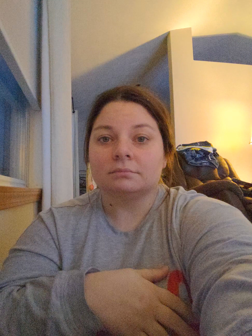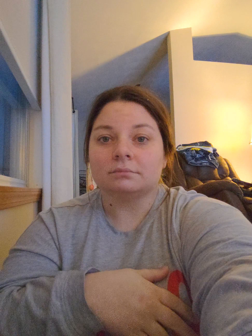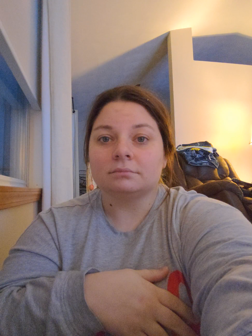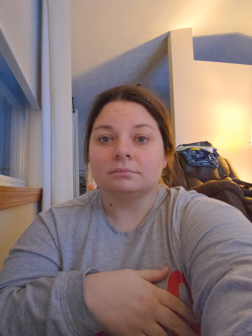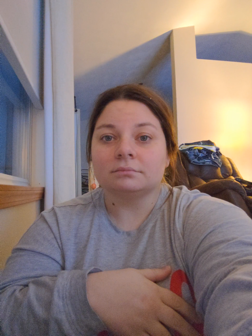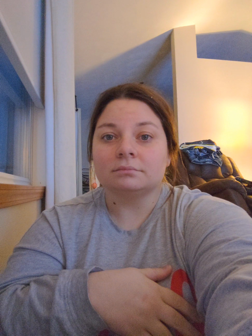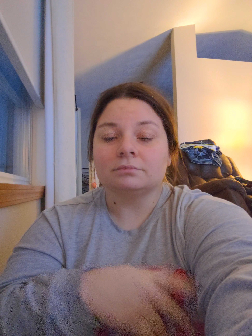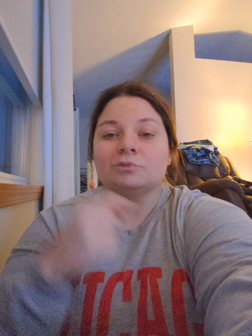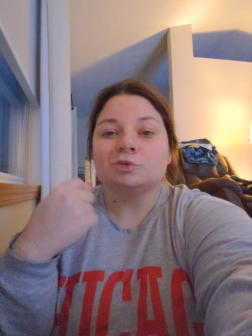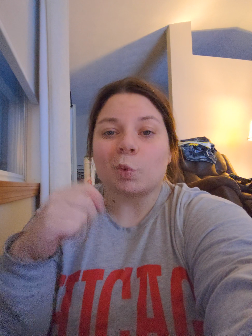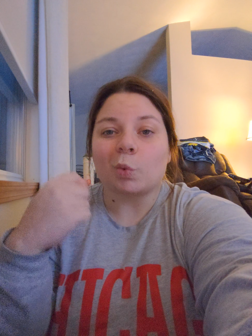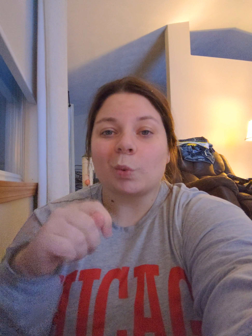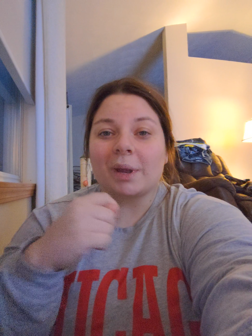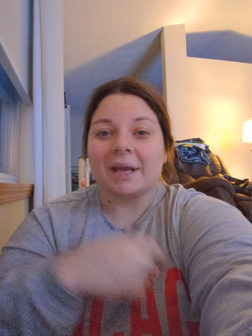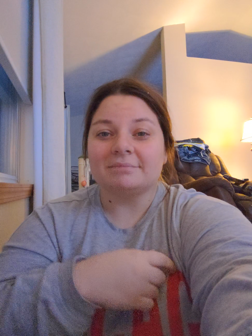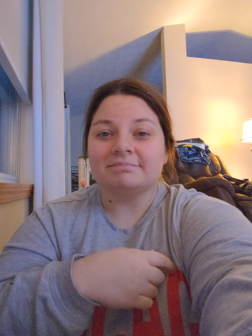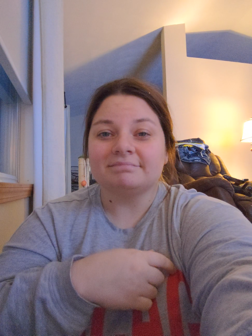toy